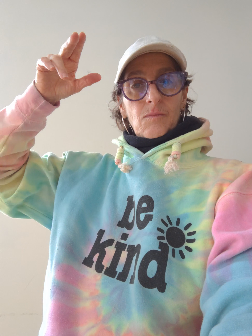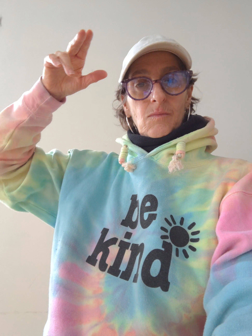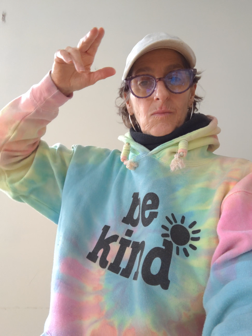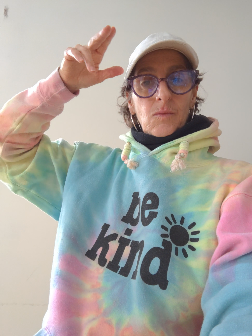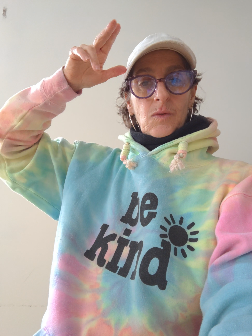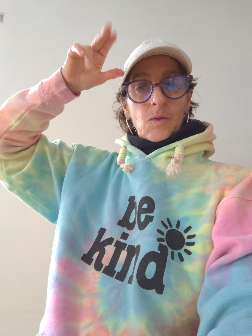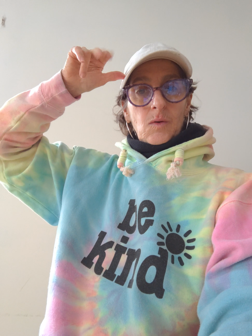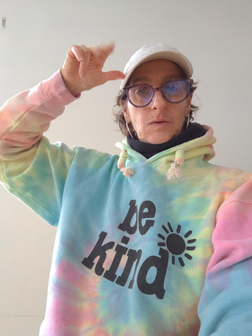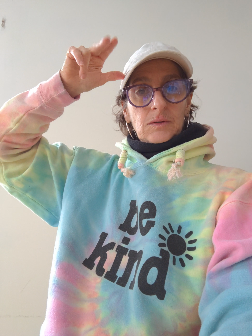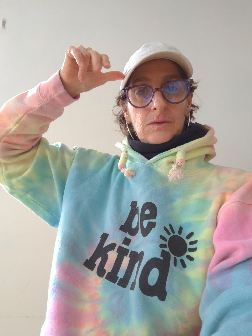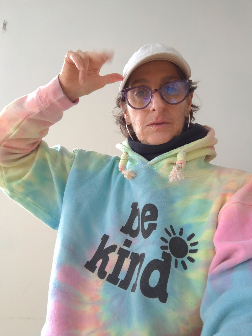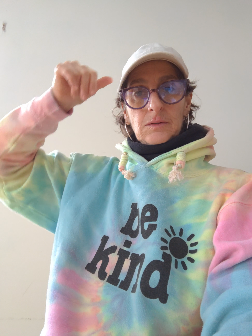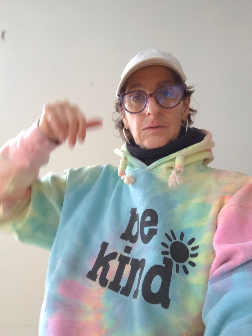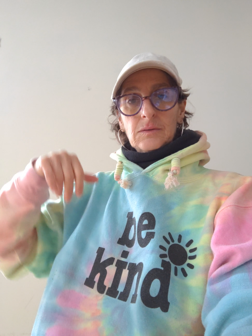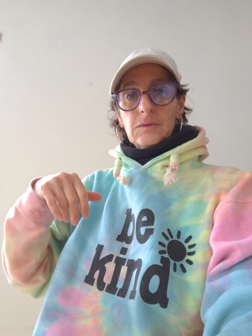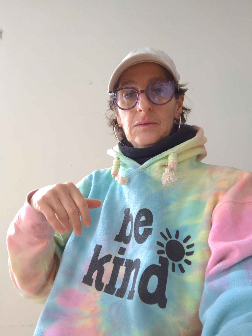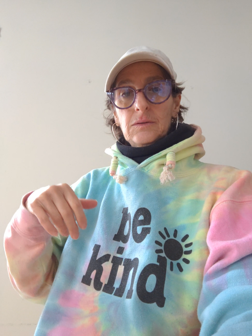horse